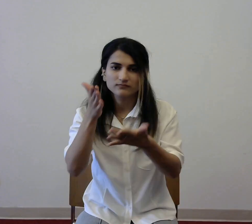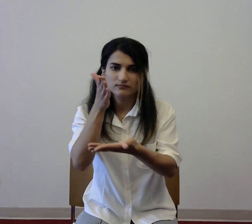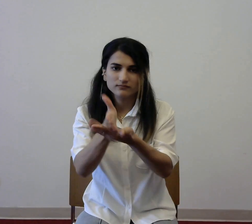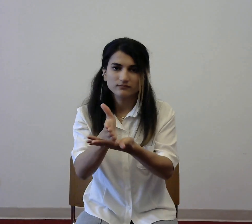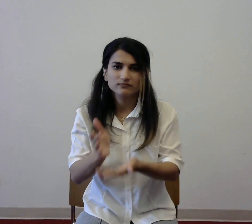var